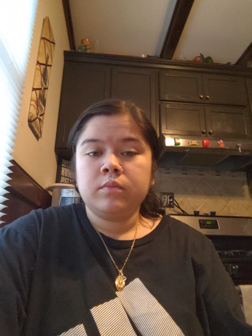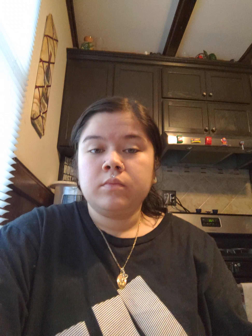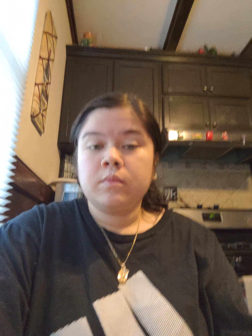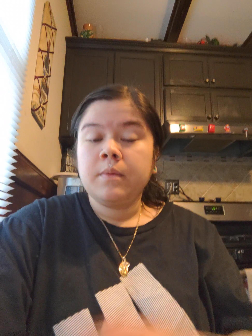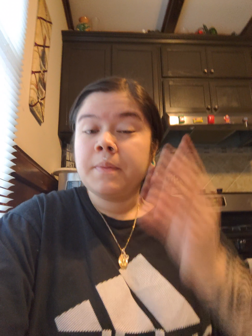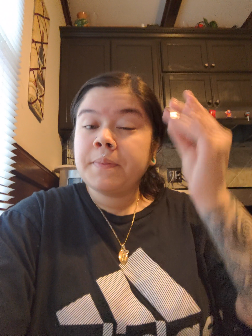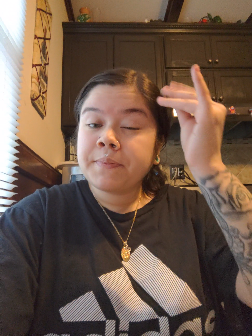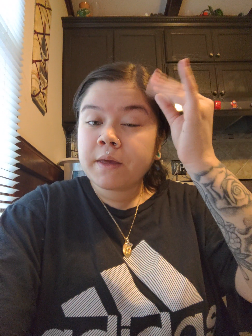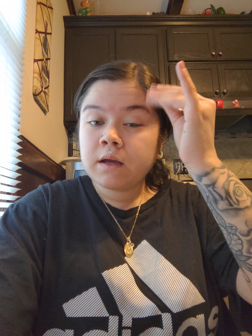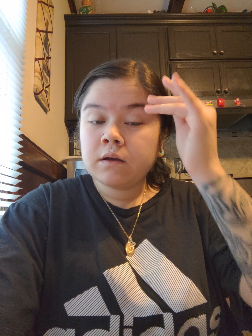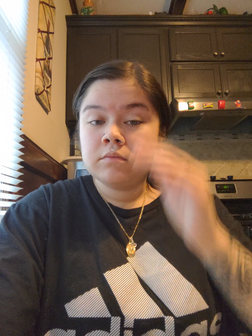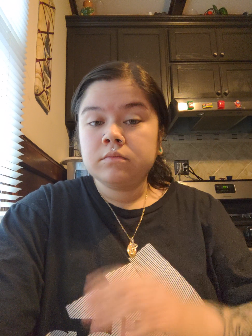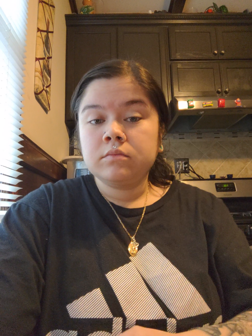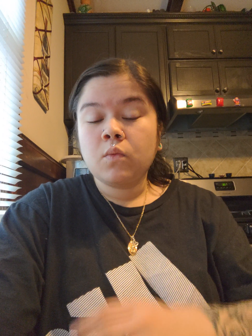think